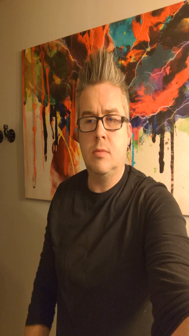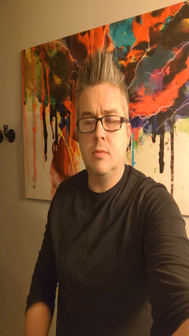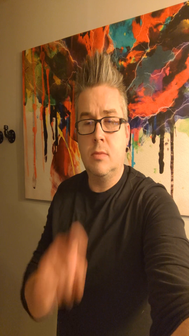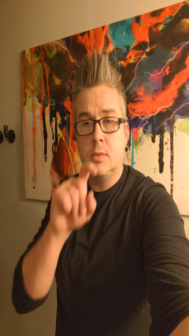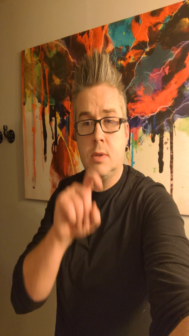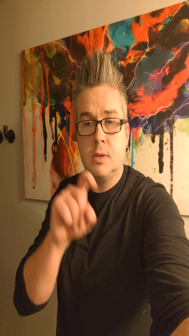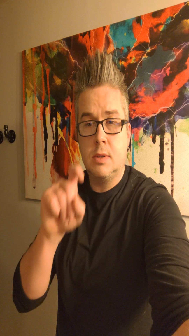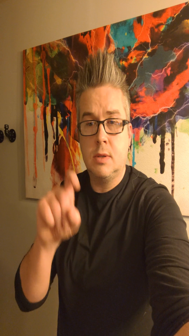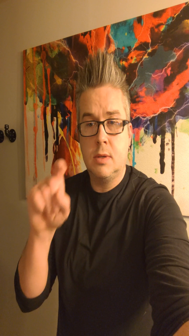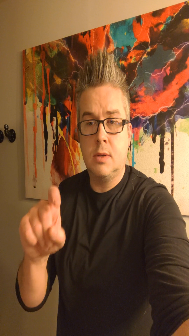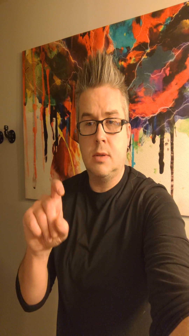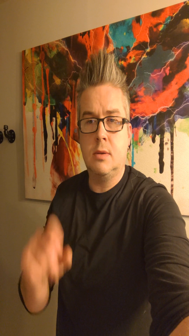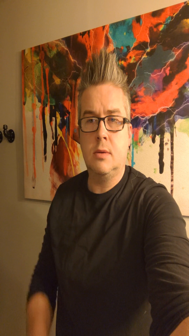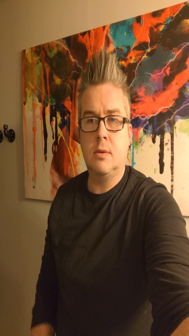closet